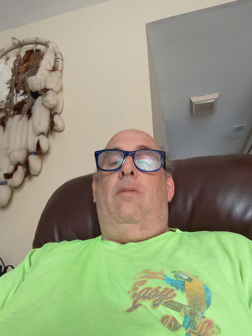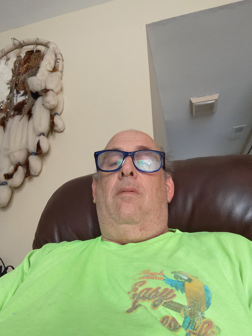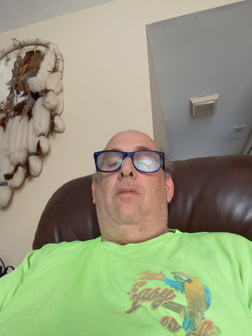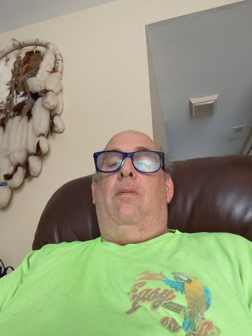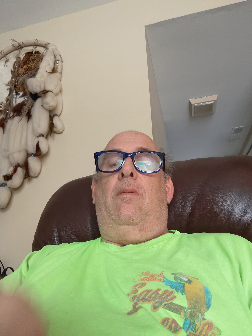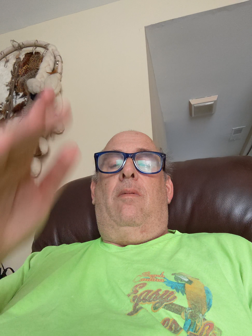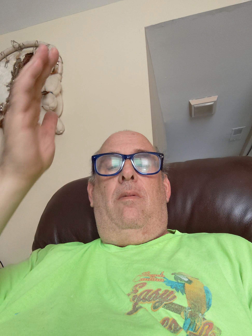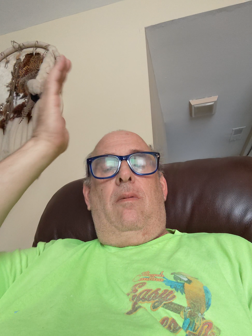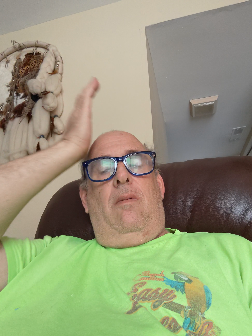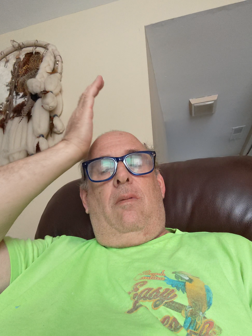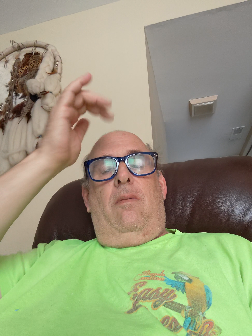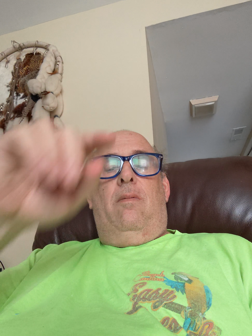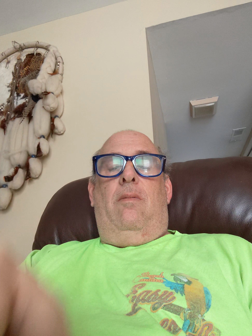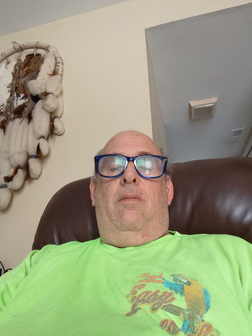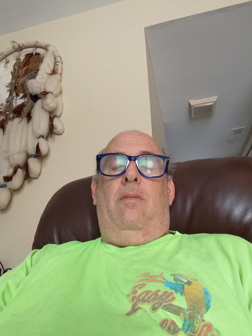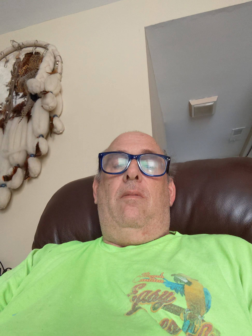garbage